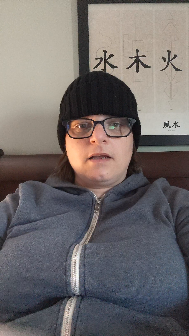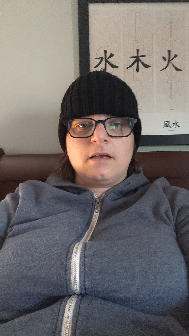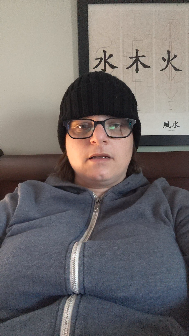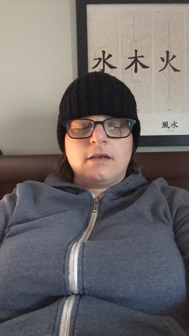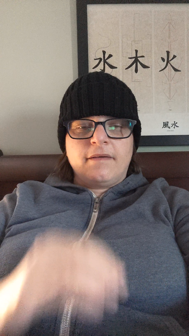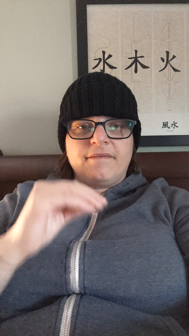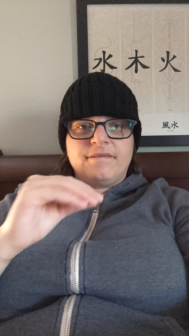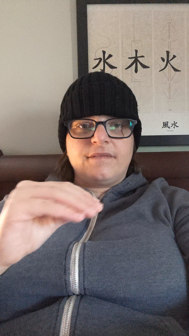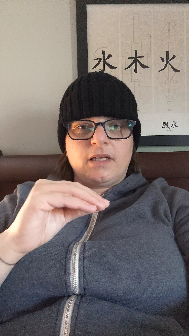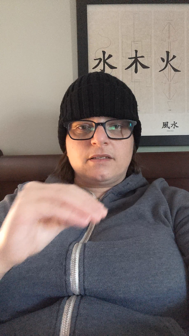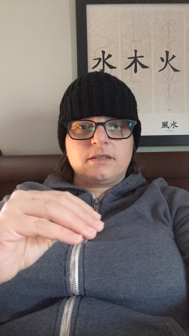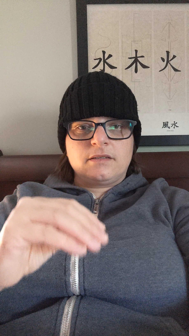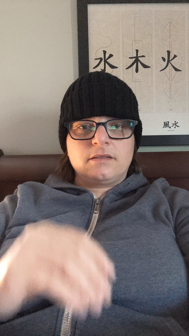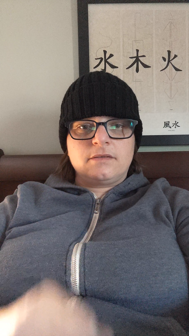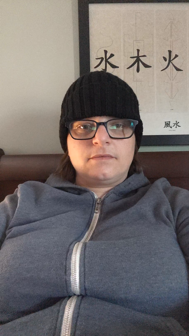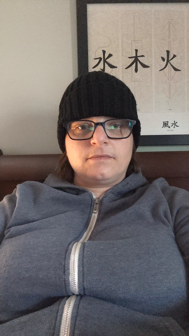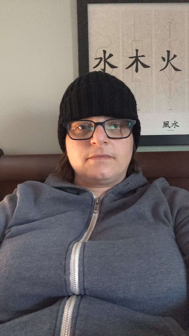fix